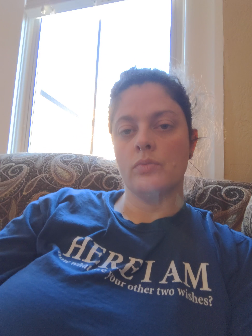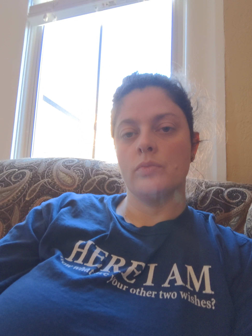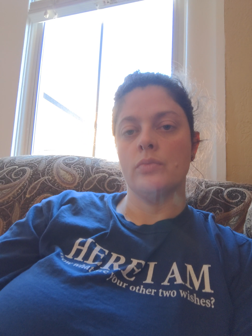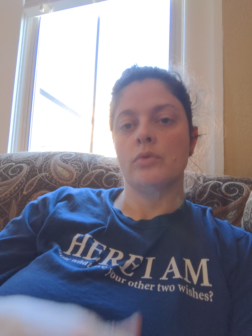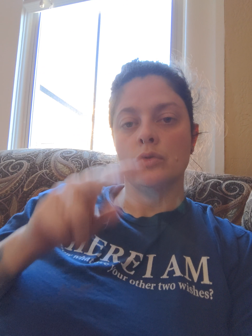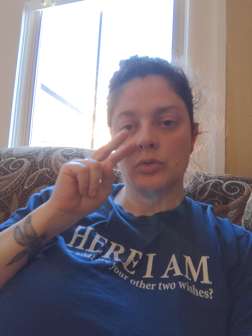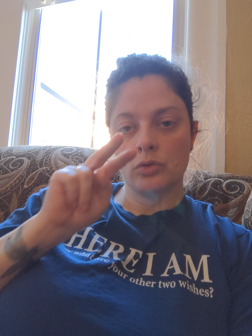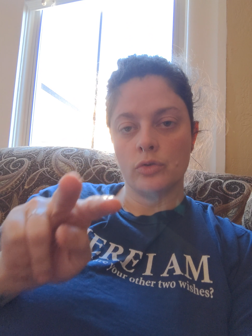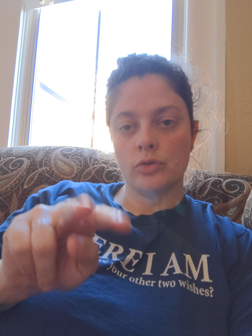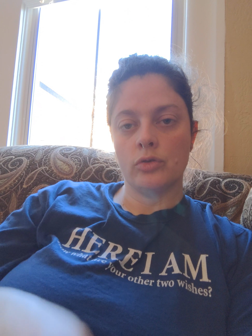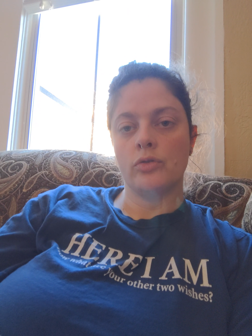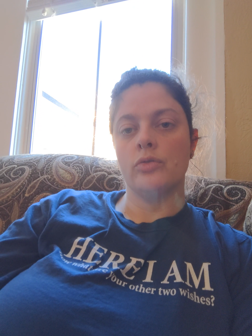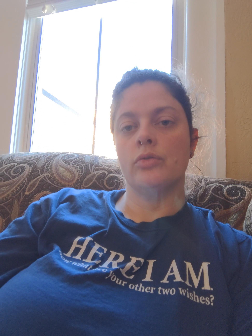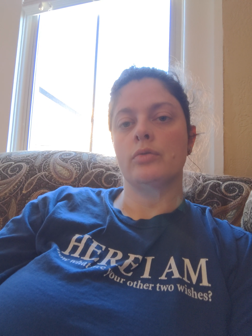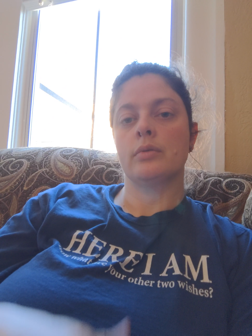look